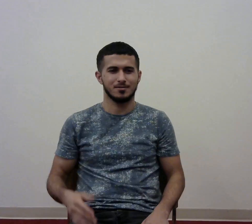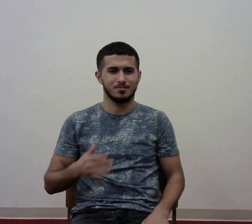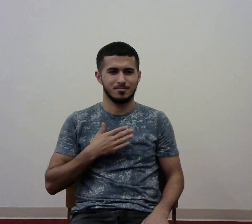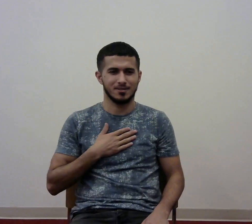mən